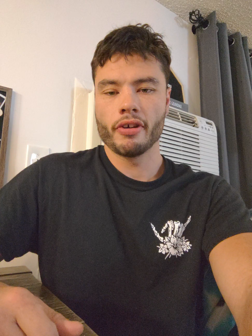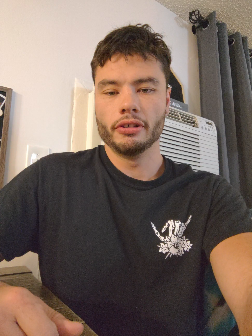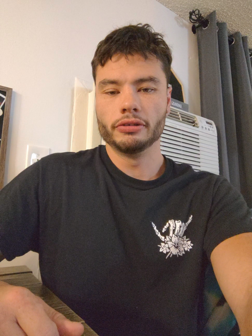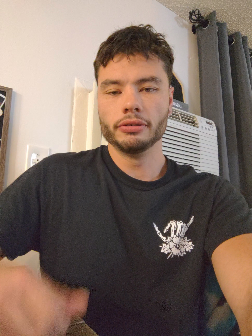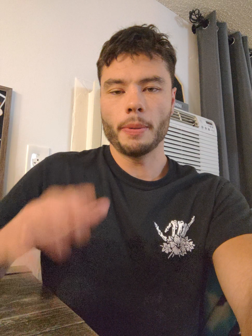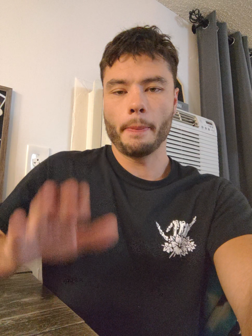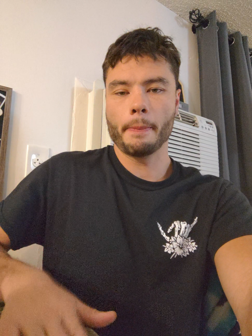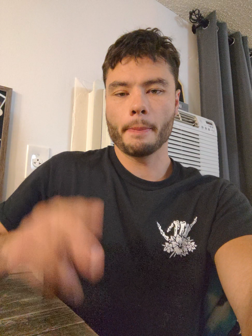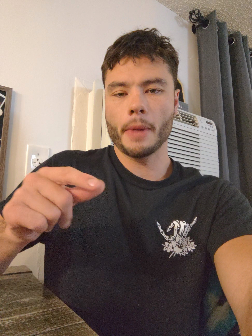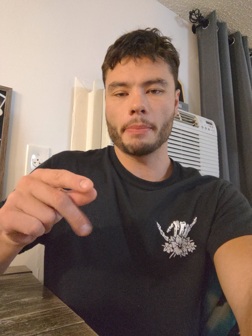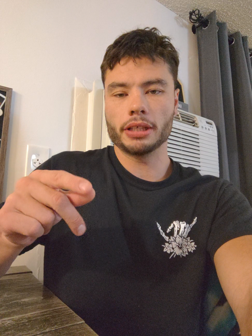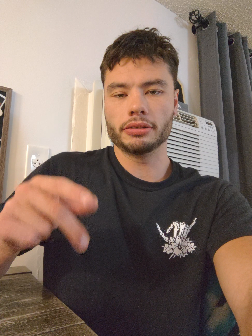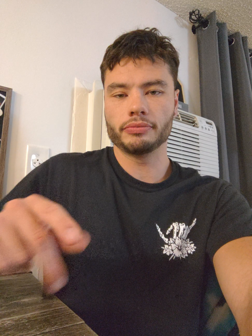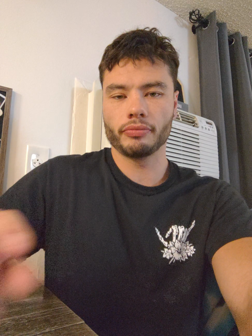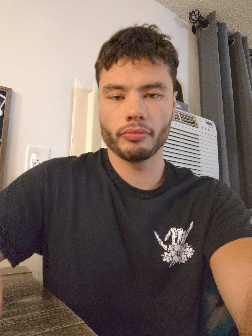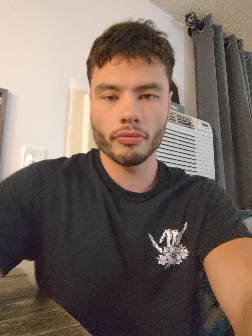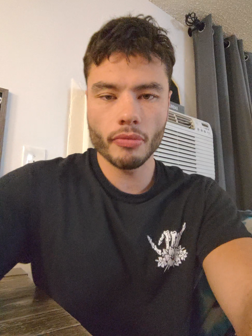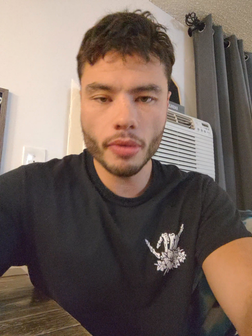puppy